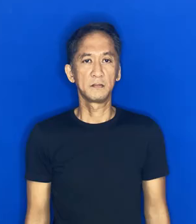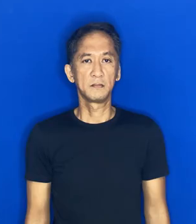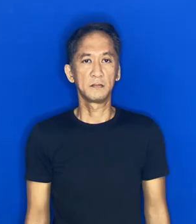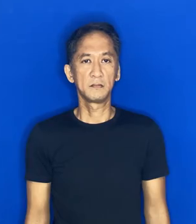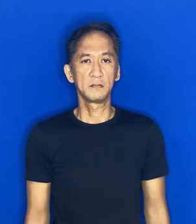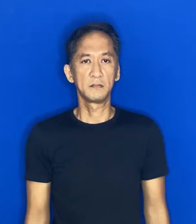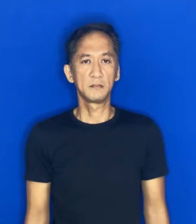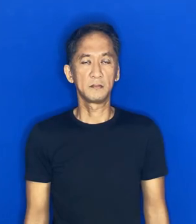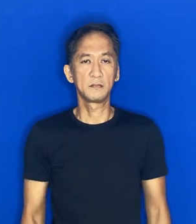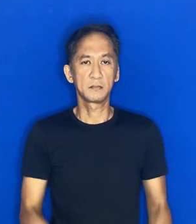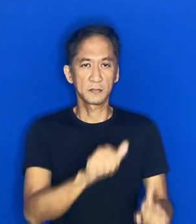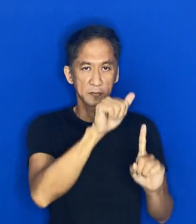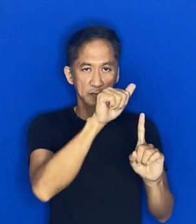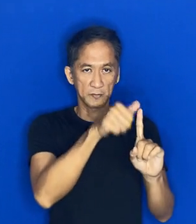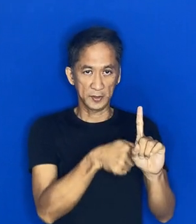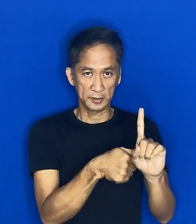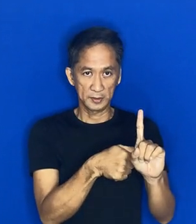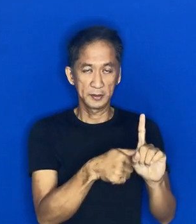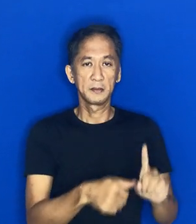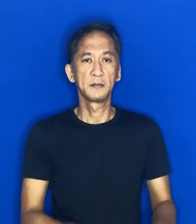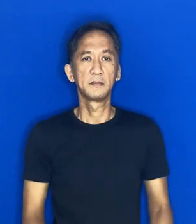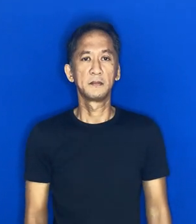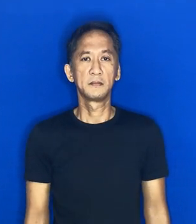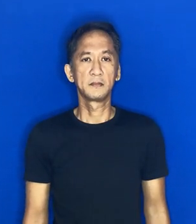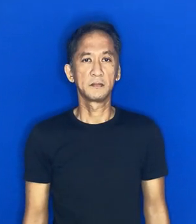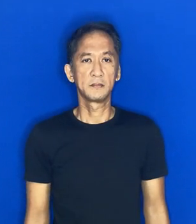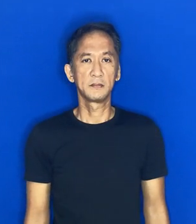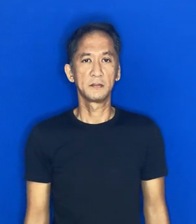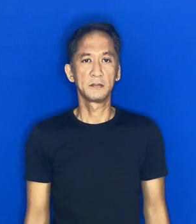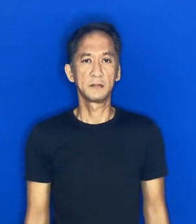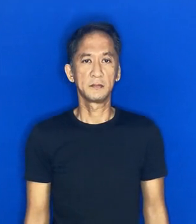april